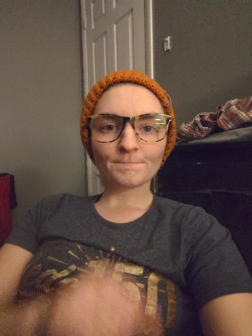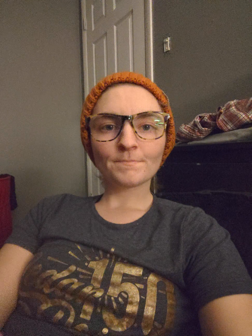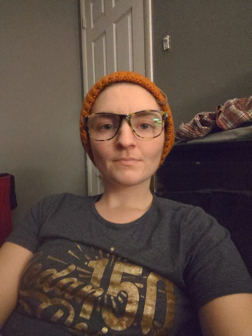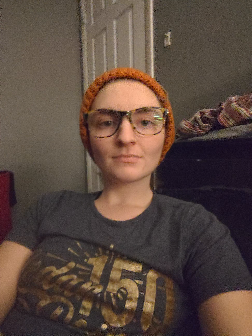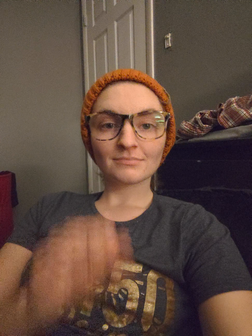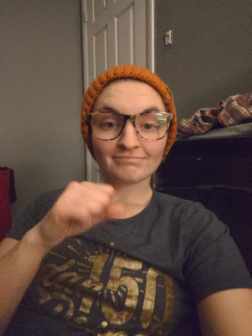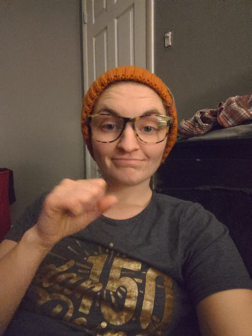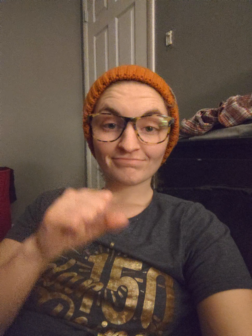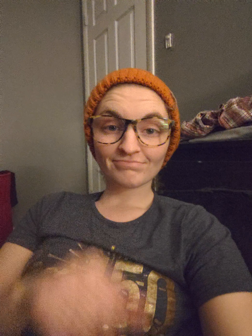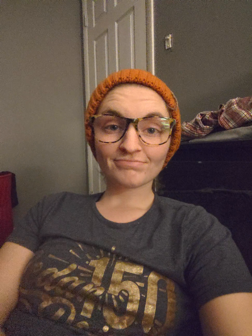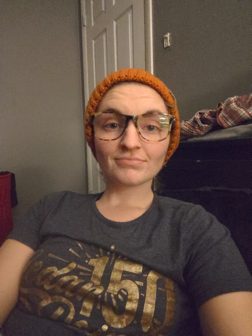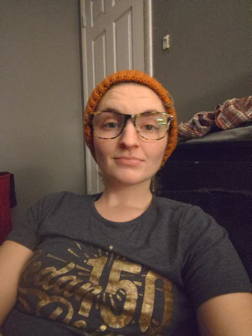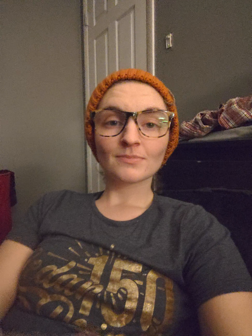yes